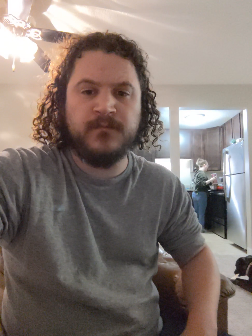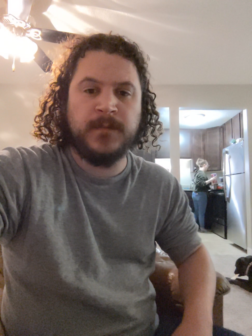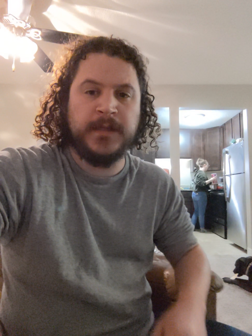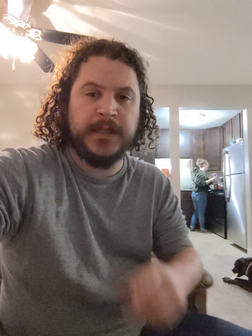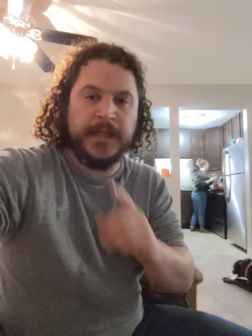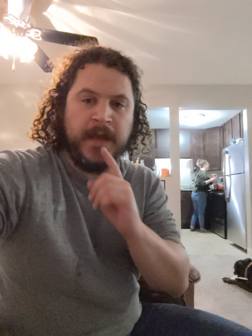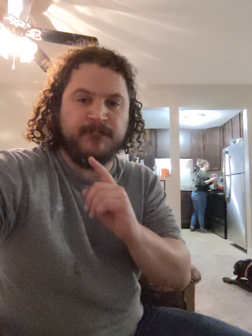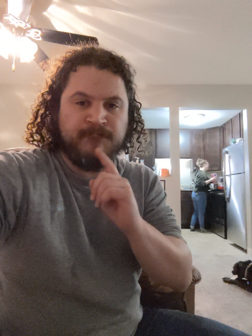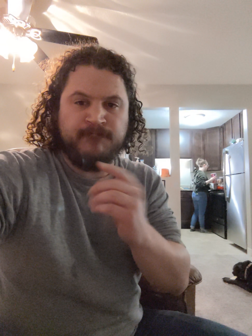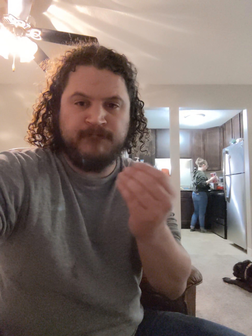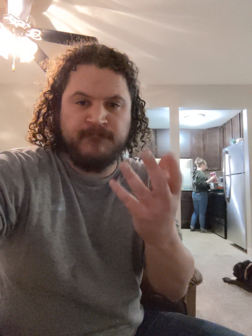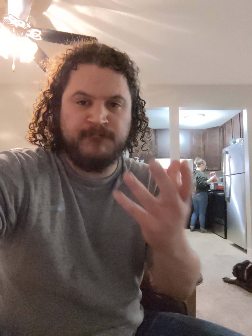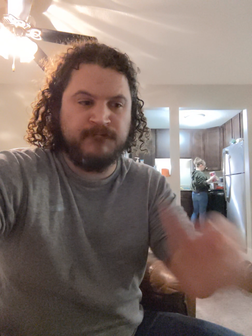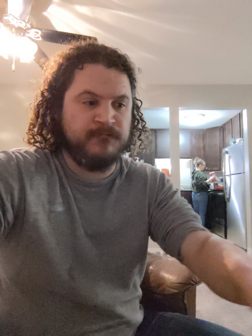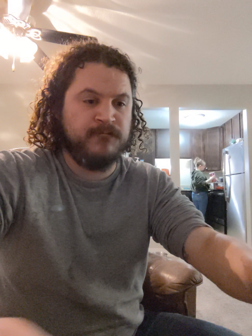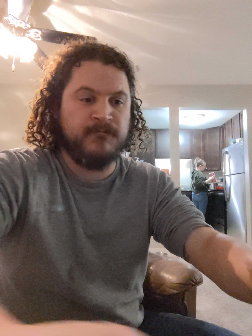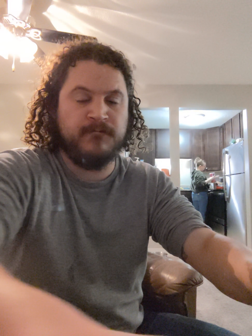lamp